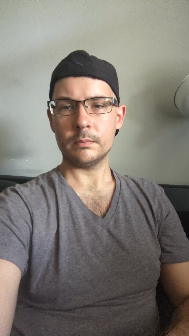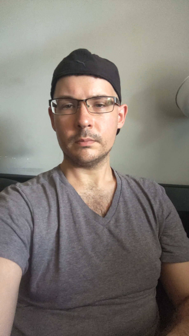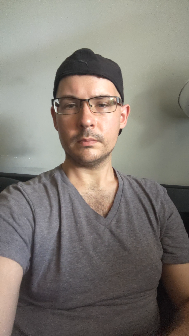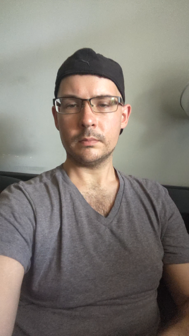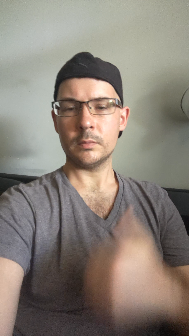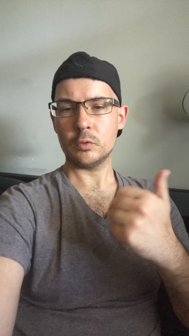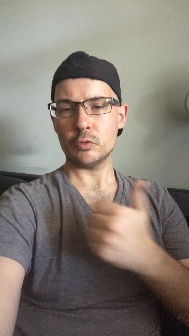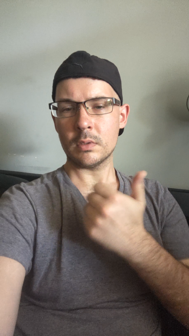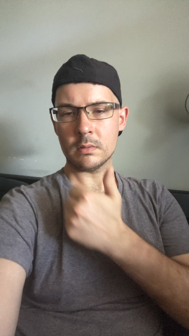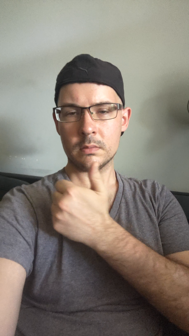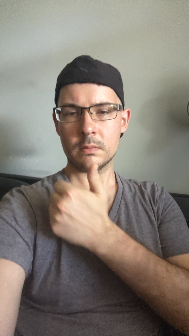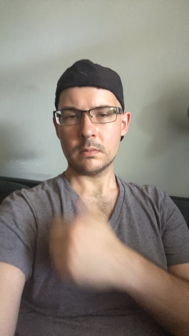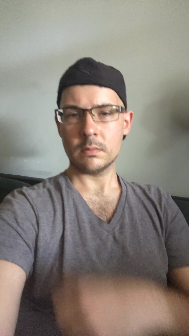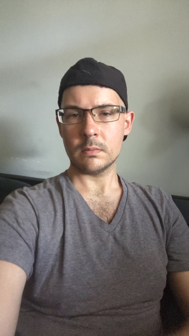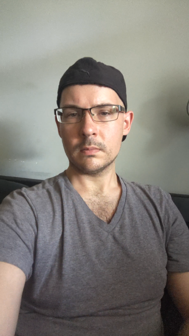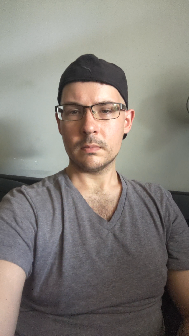chase